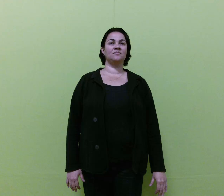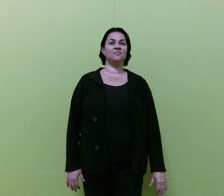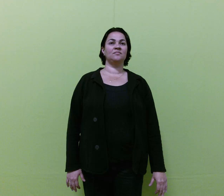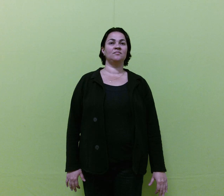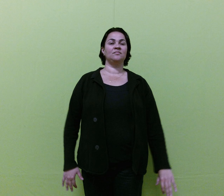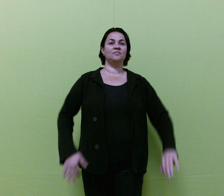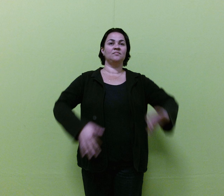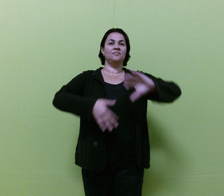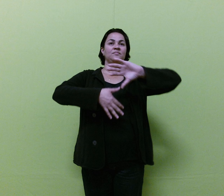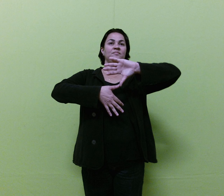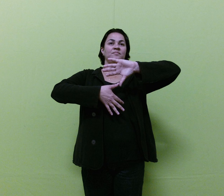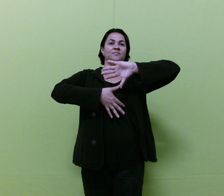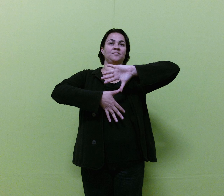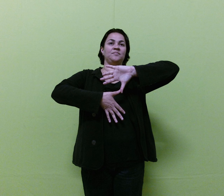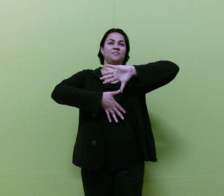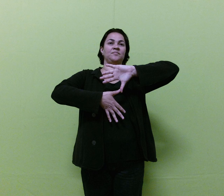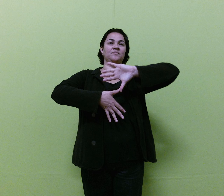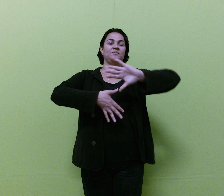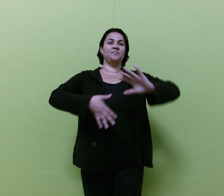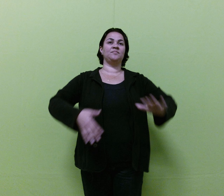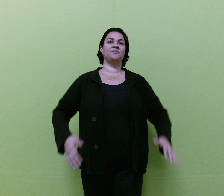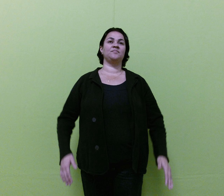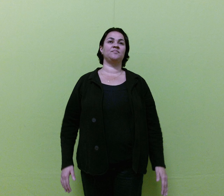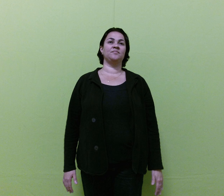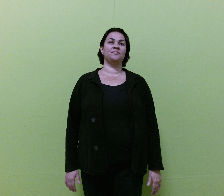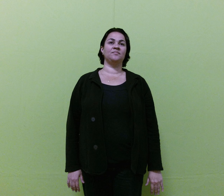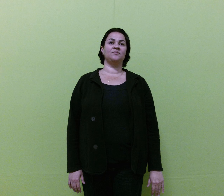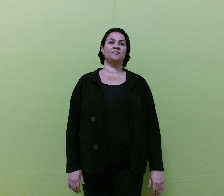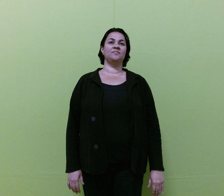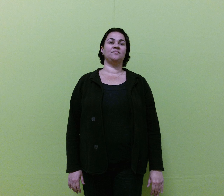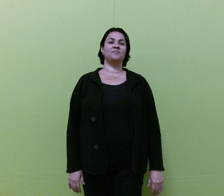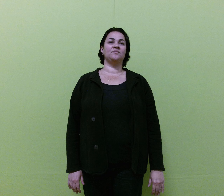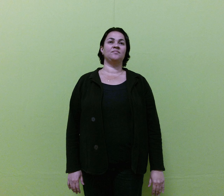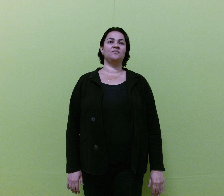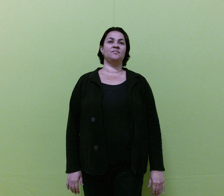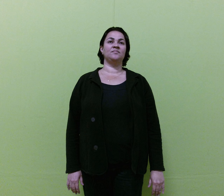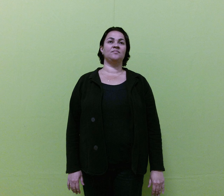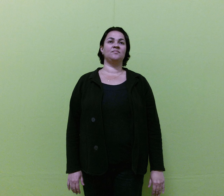América